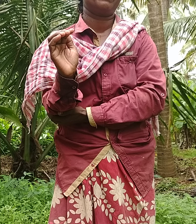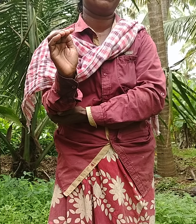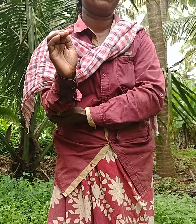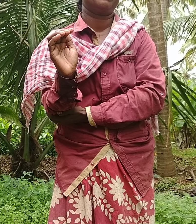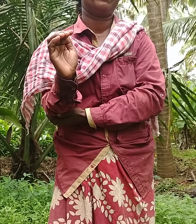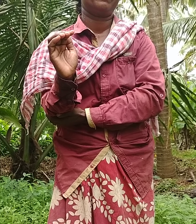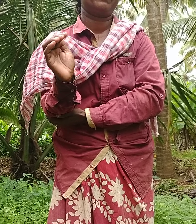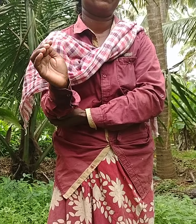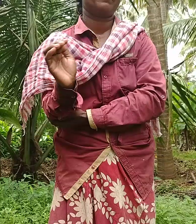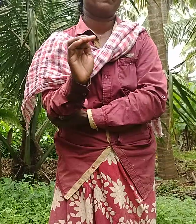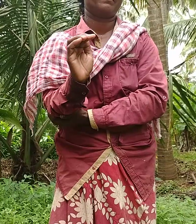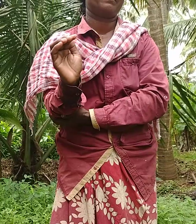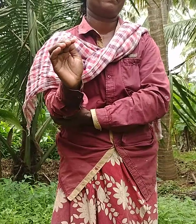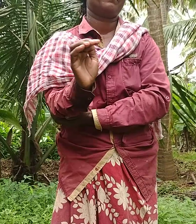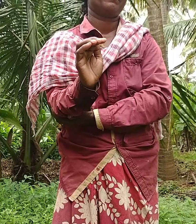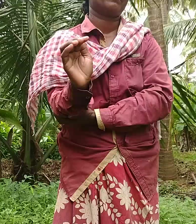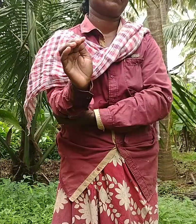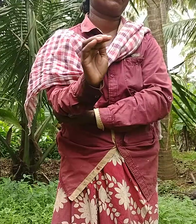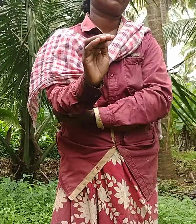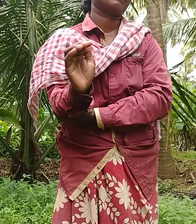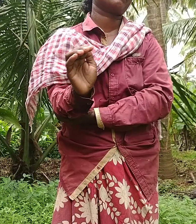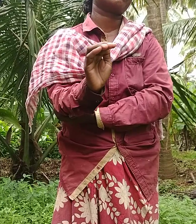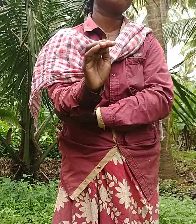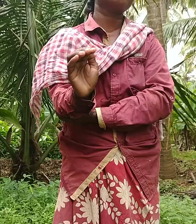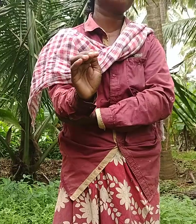Snake